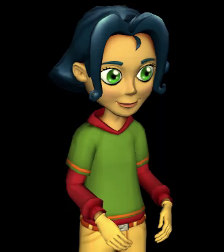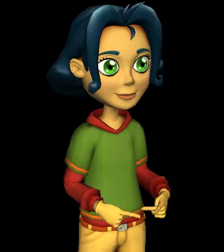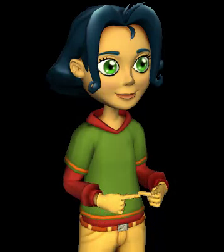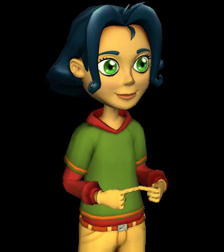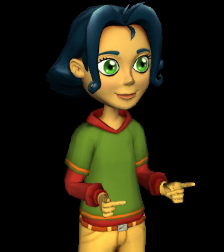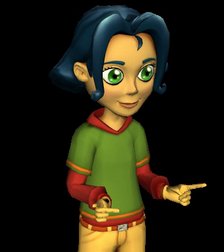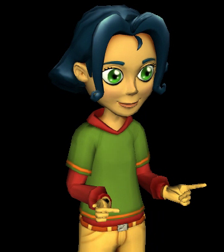عام